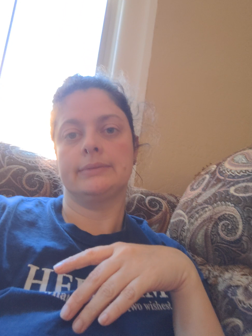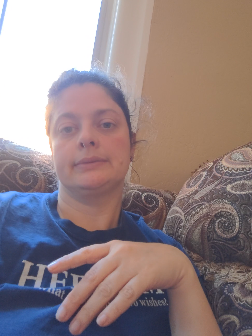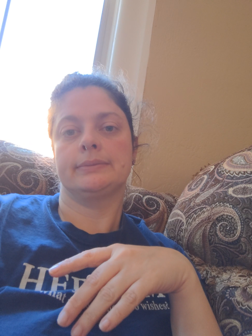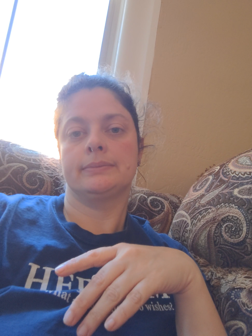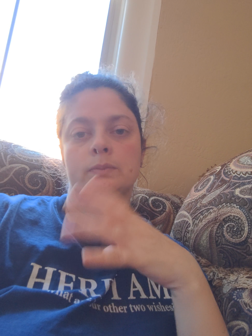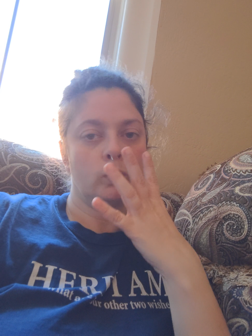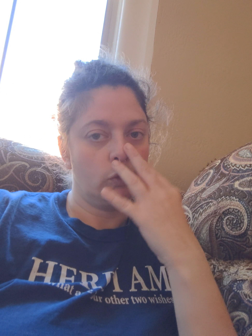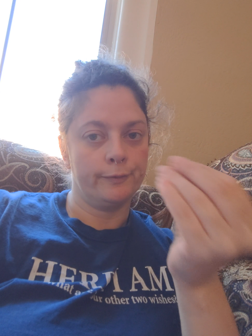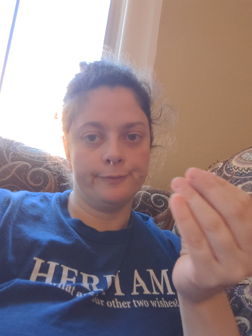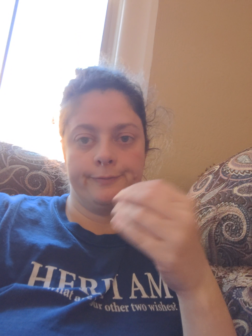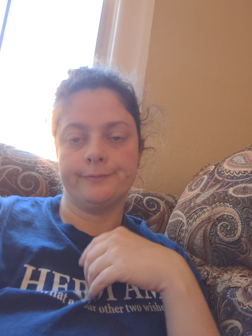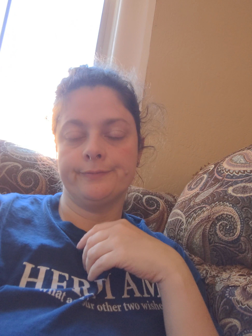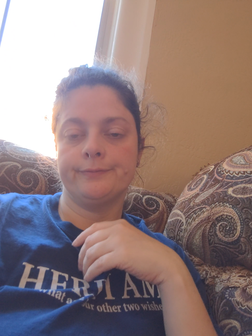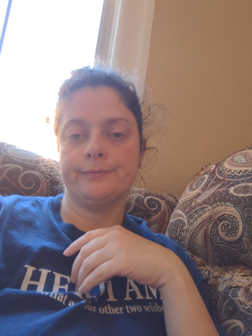wolf